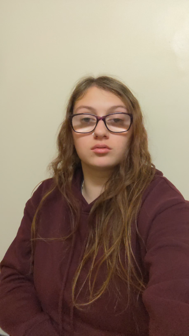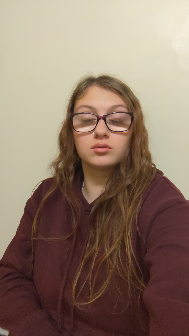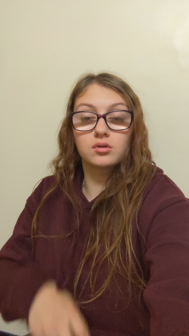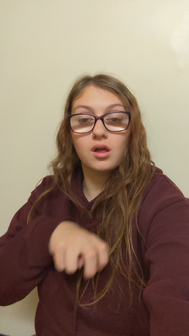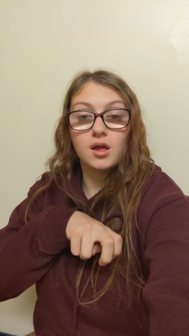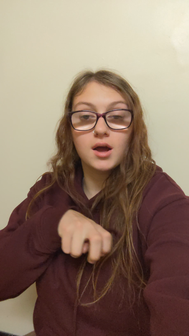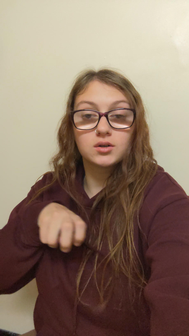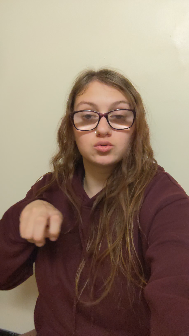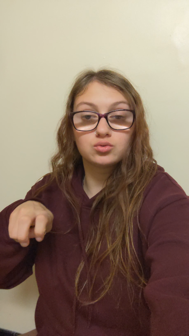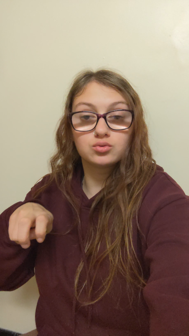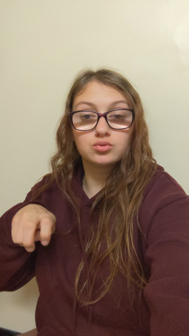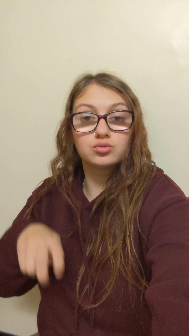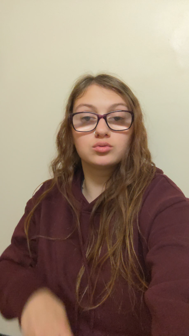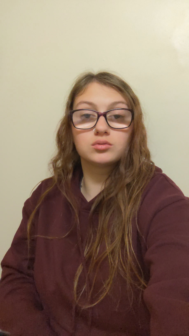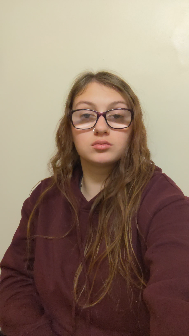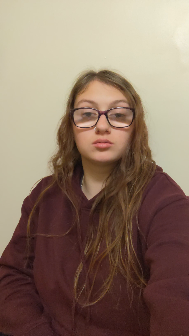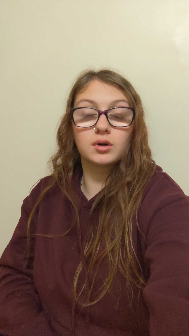couch